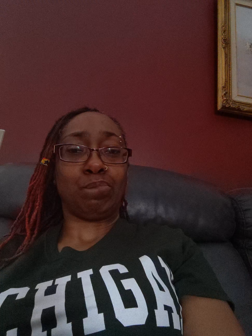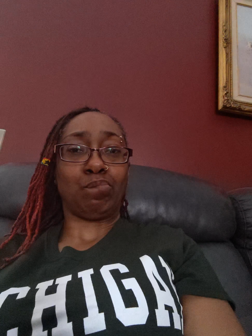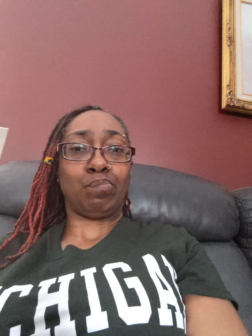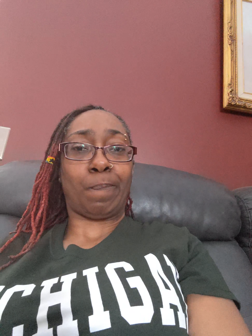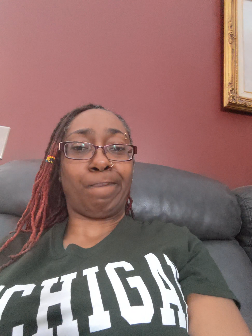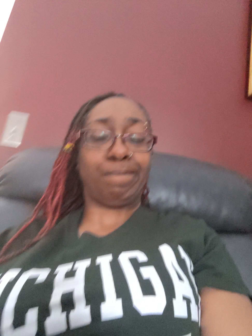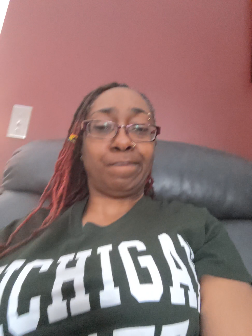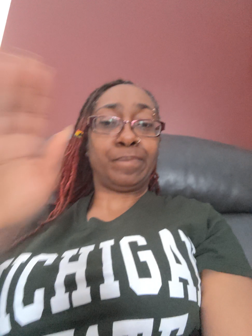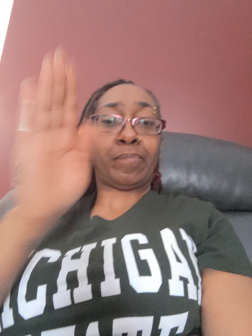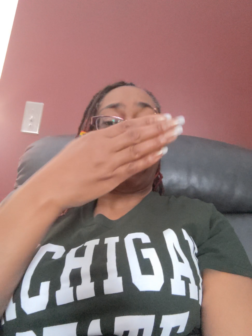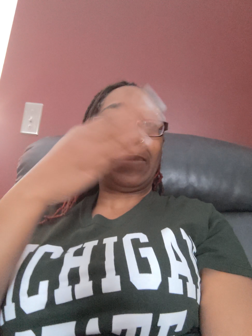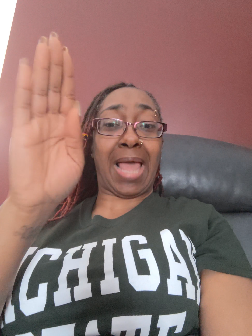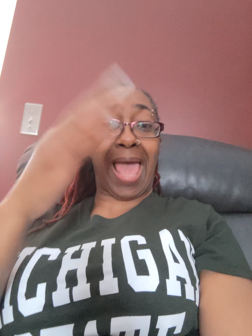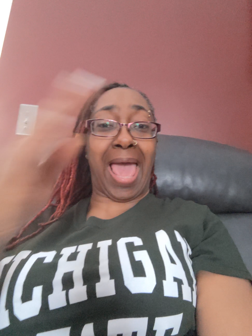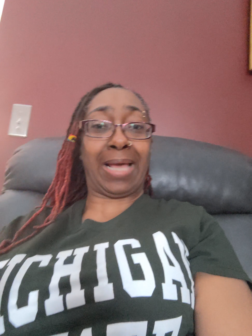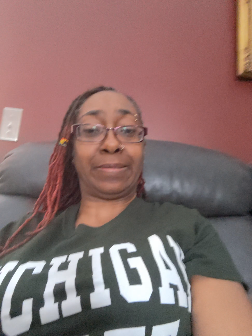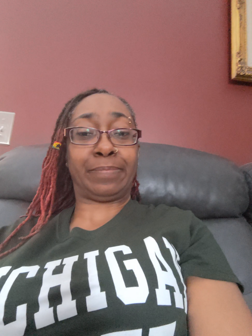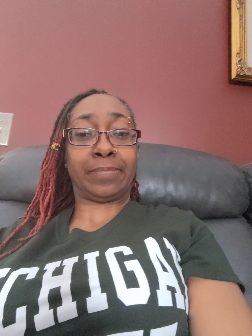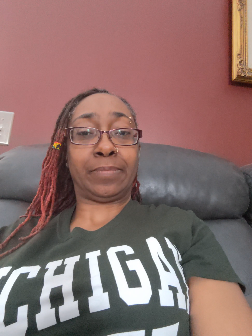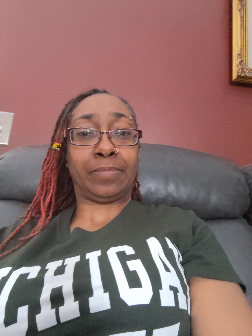flag